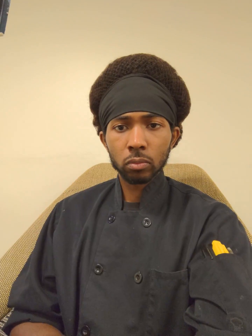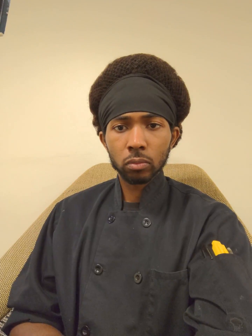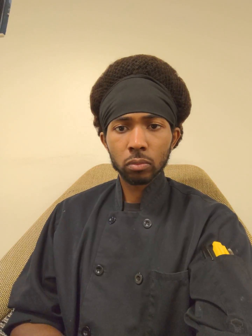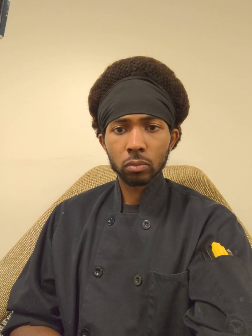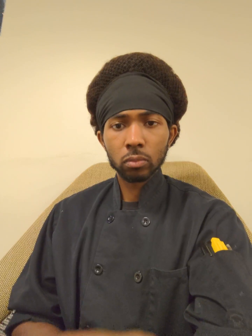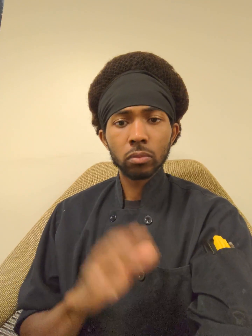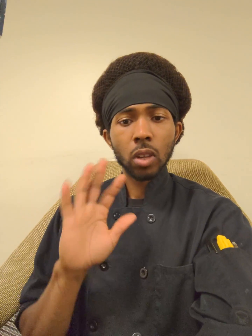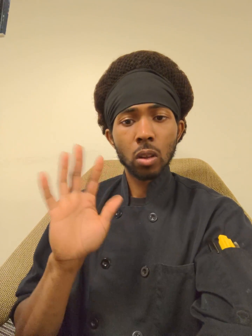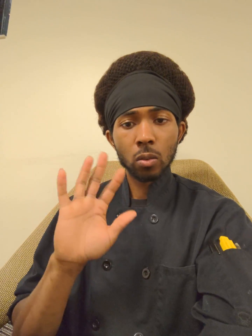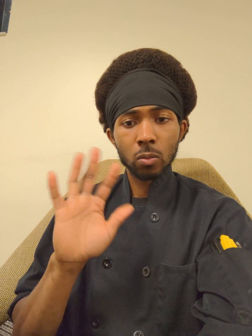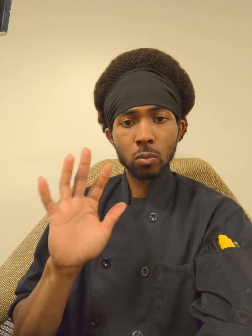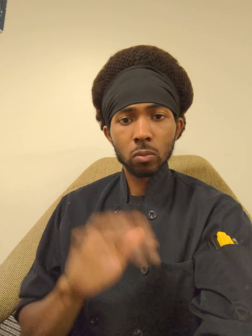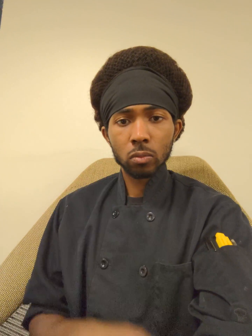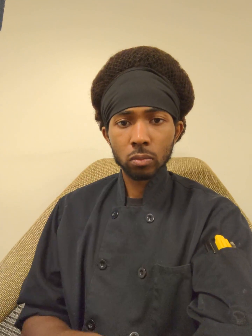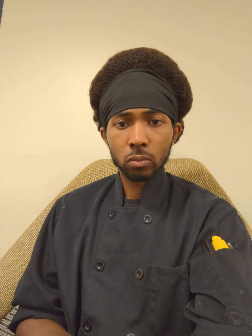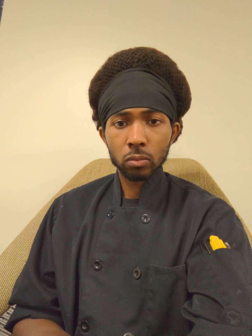hi